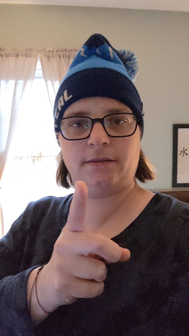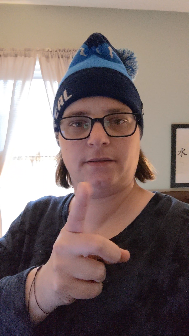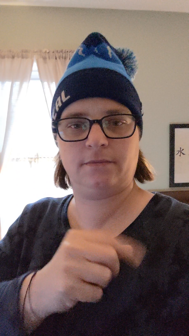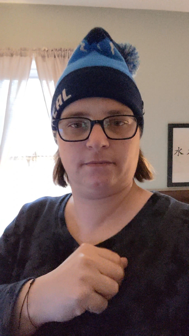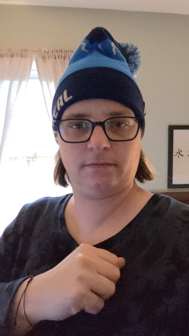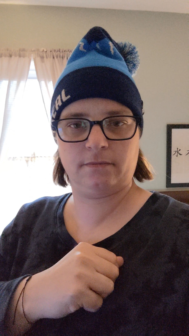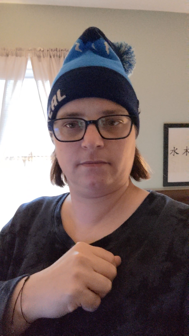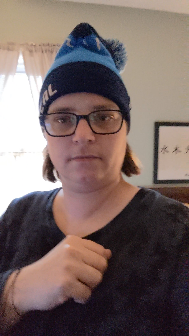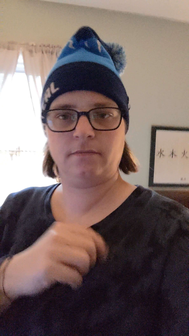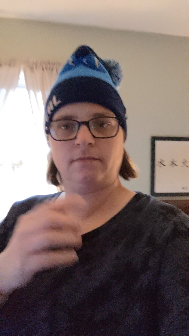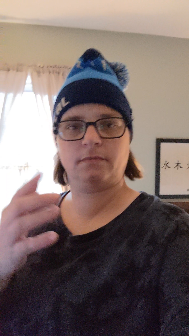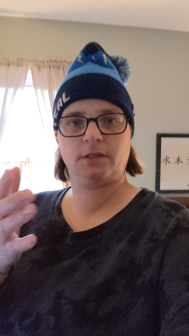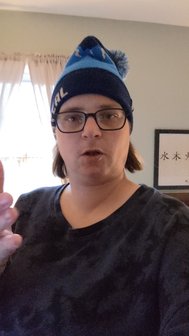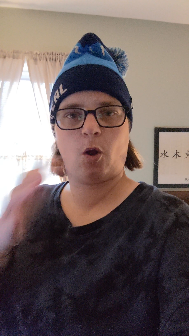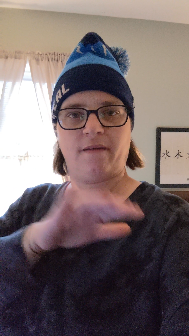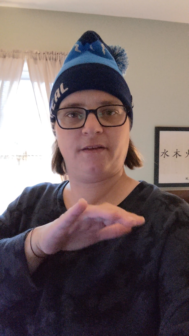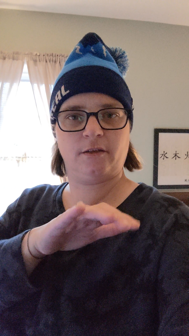cover